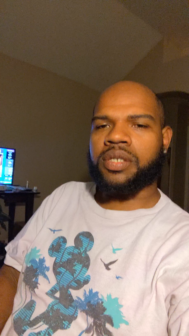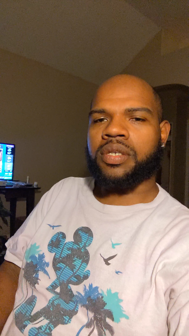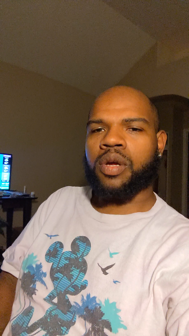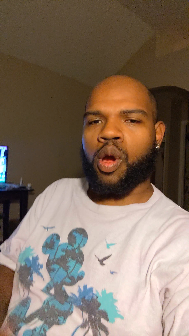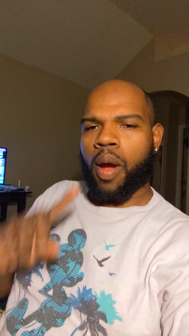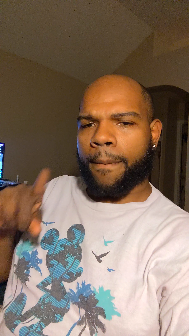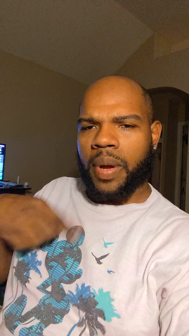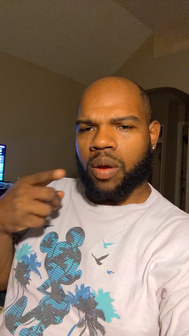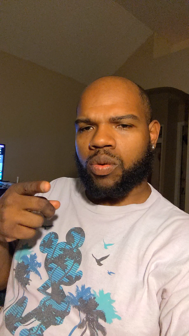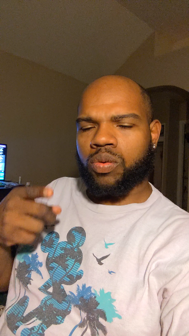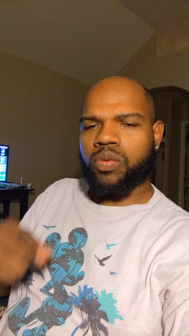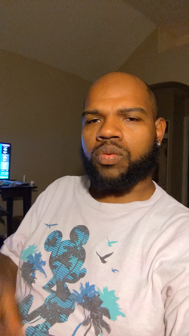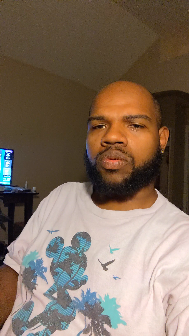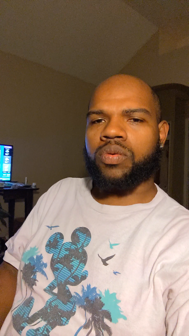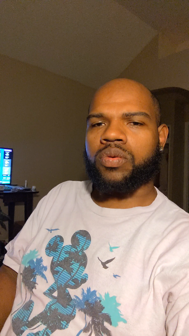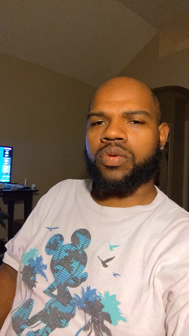about